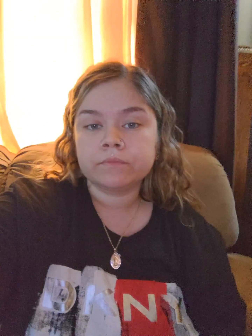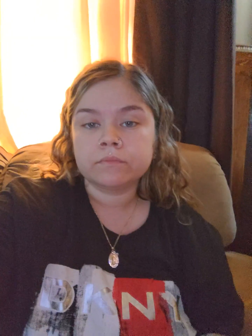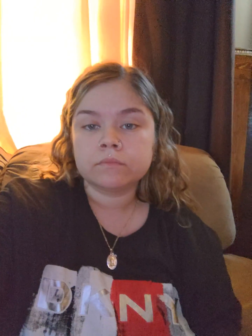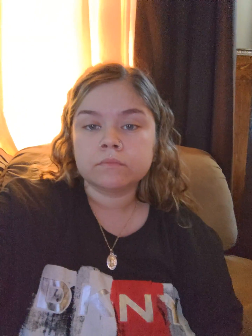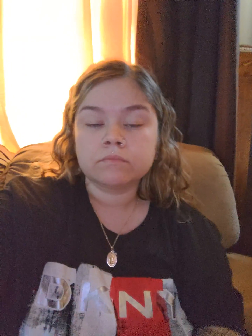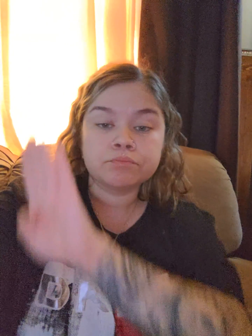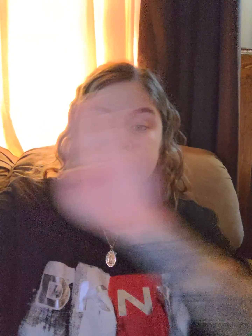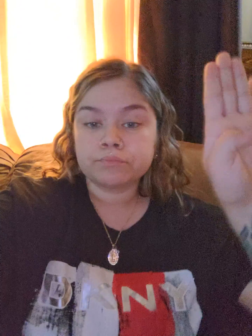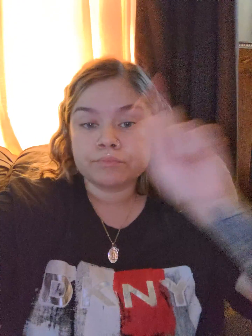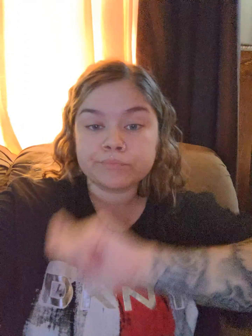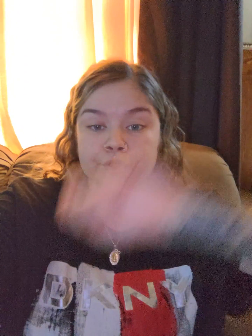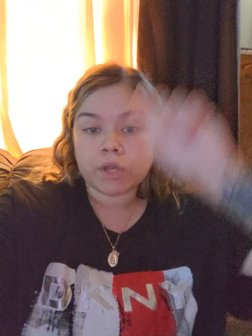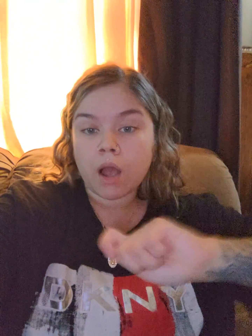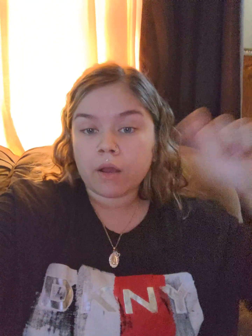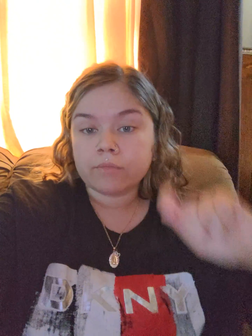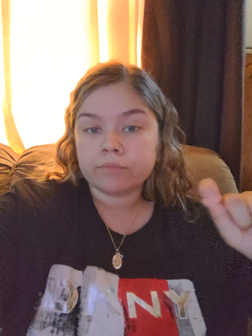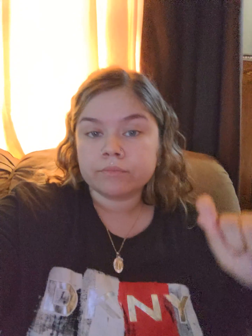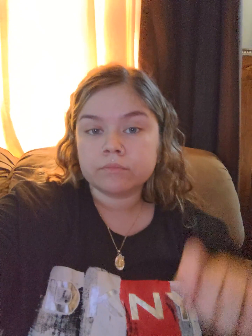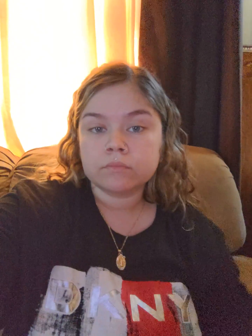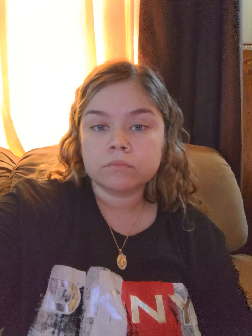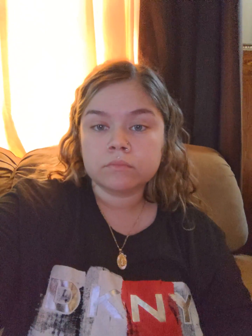chalk